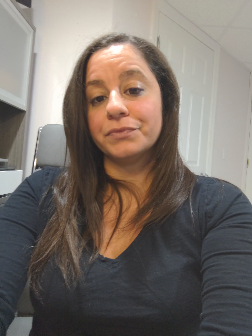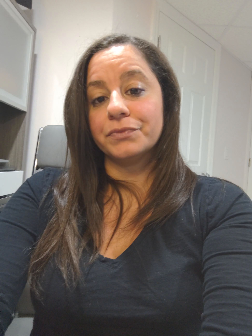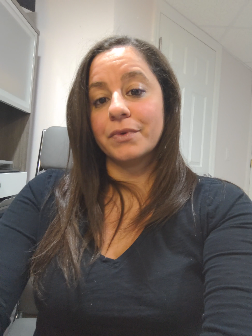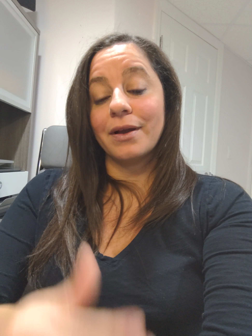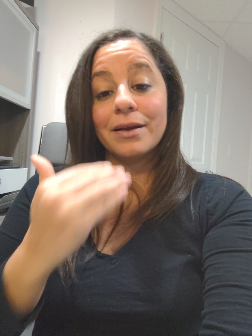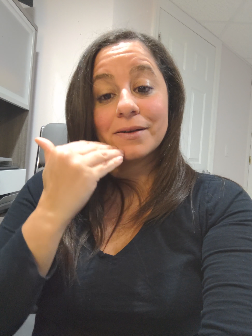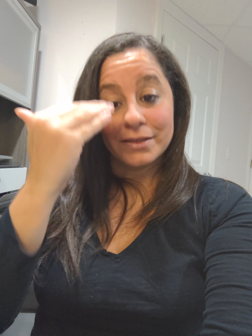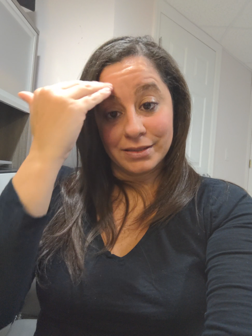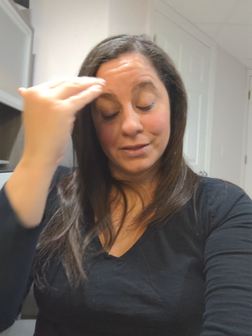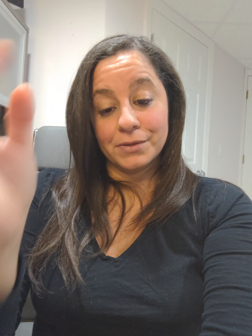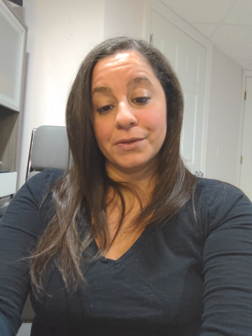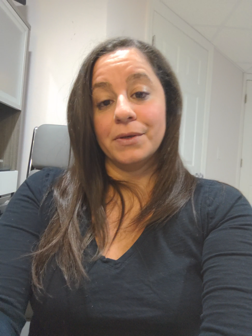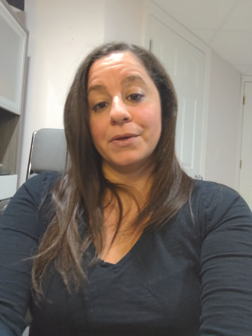head